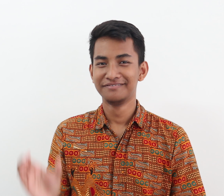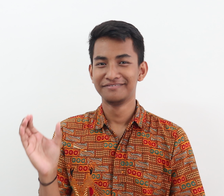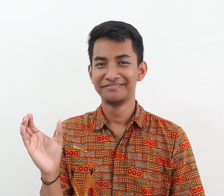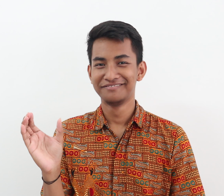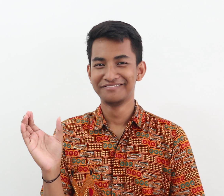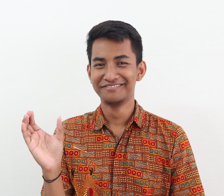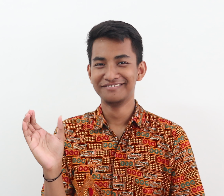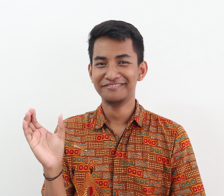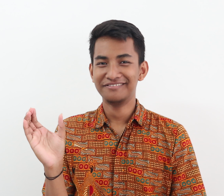U